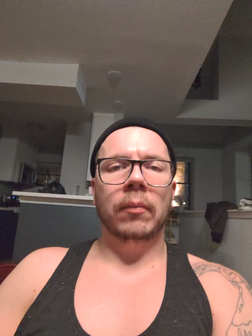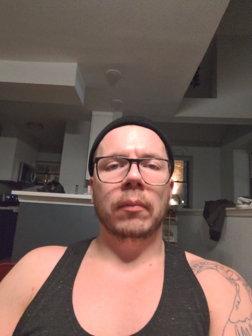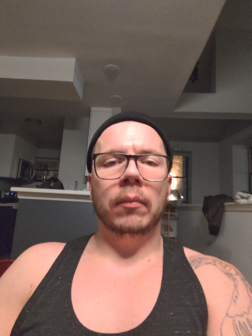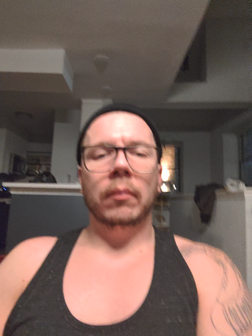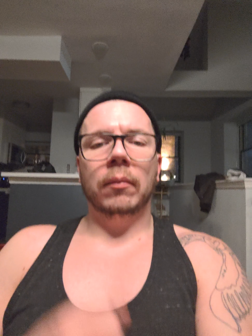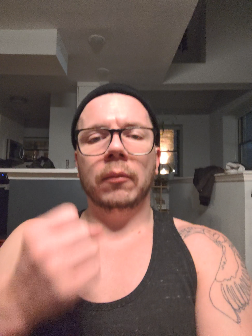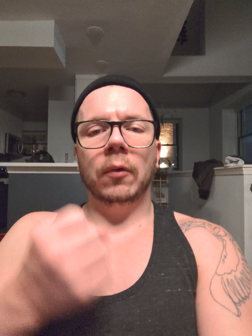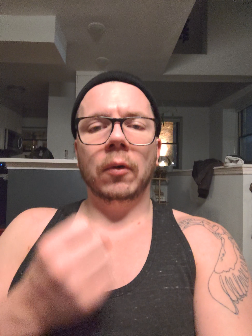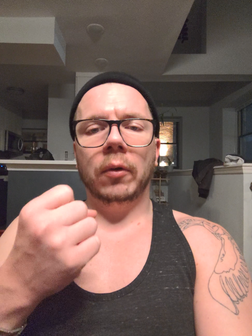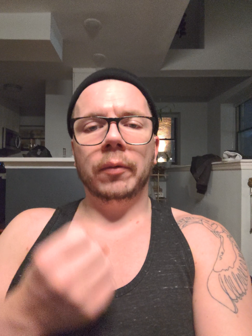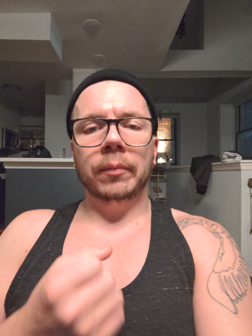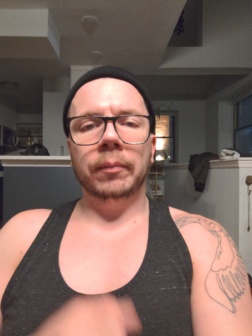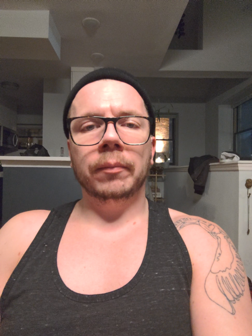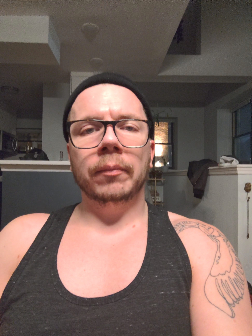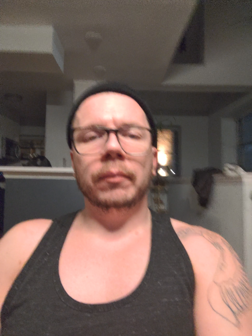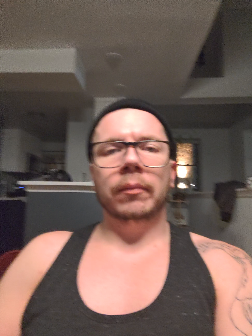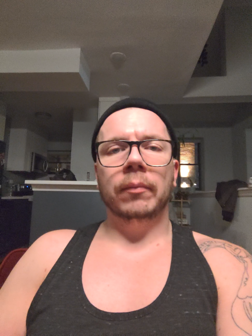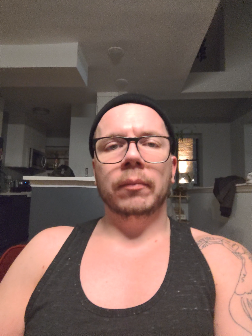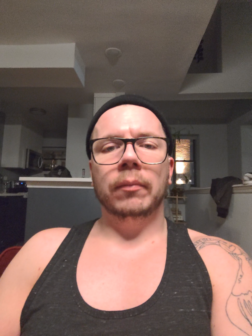car